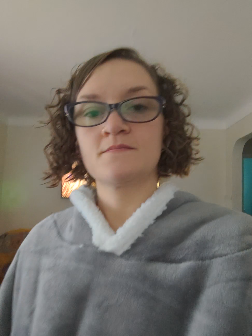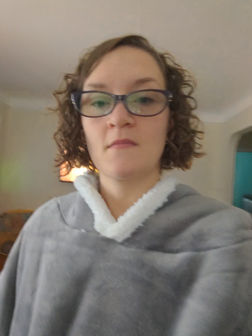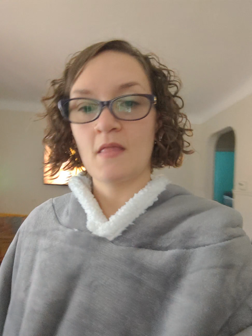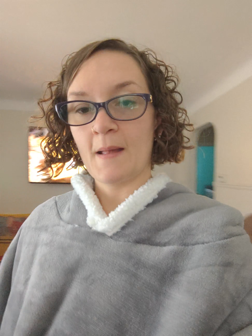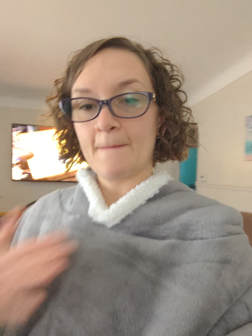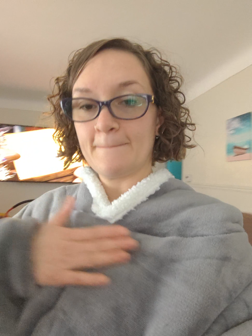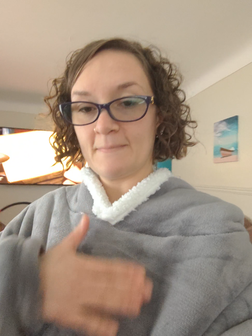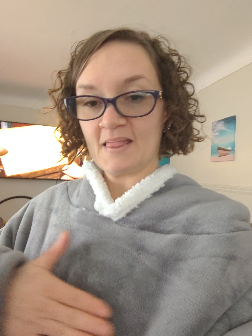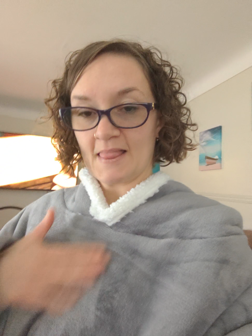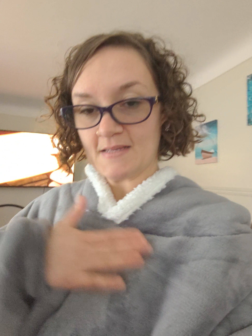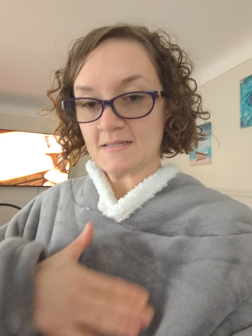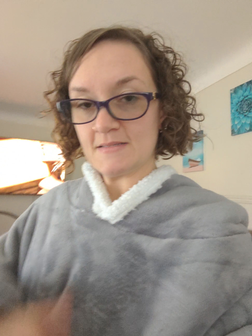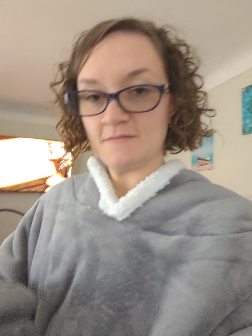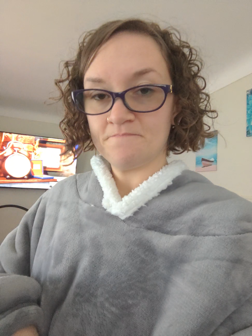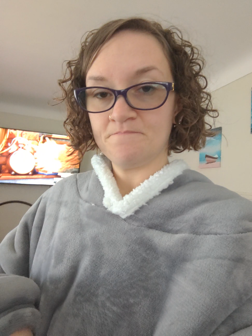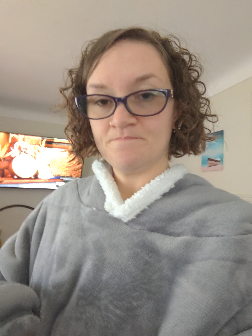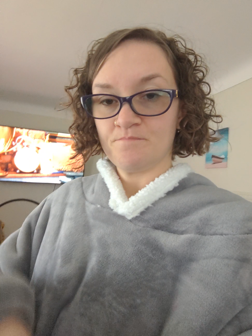please